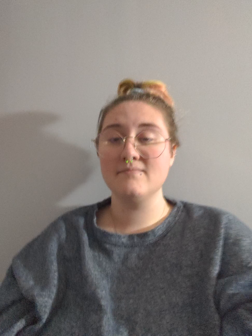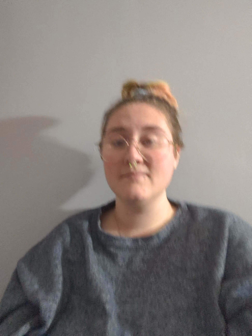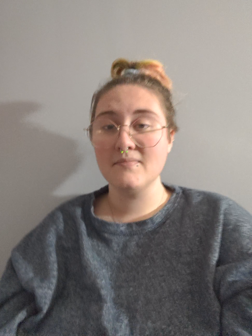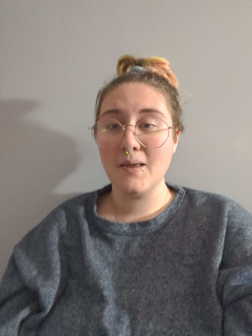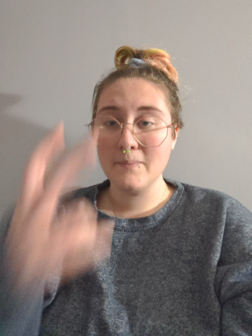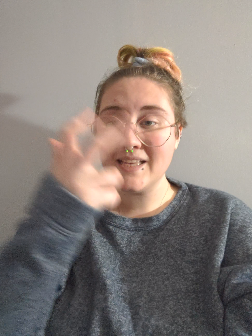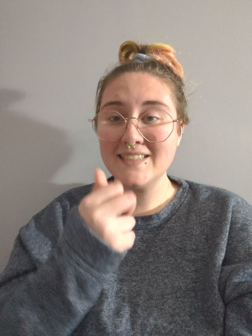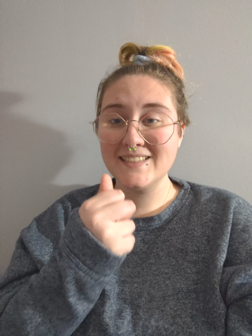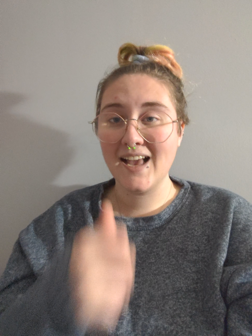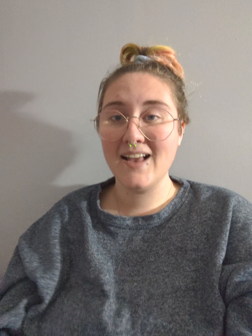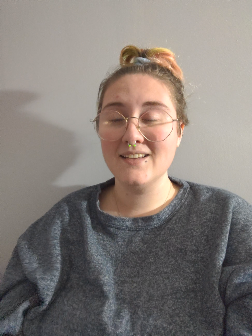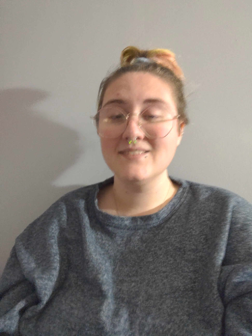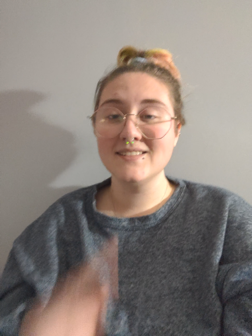pizza